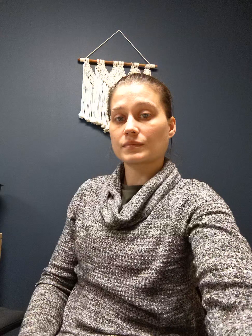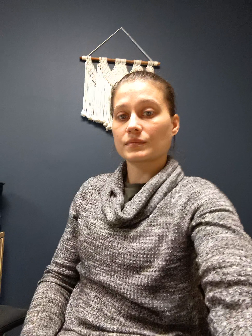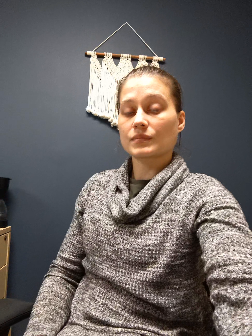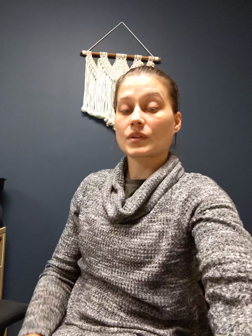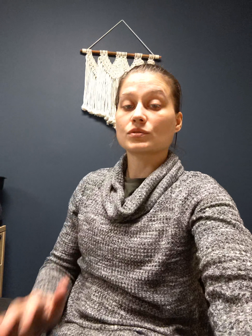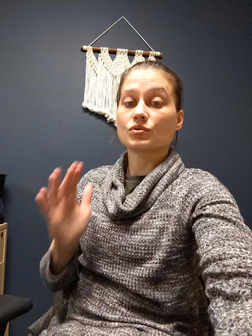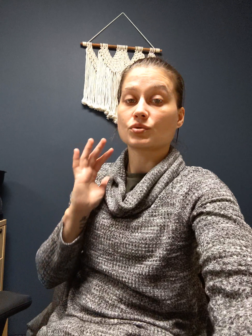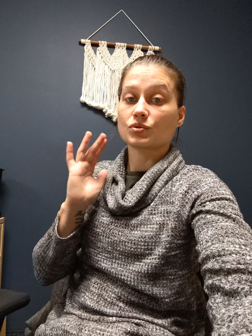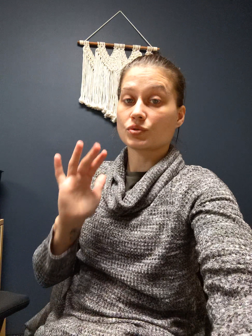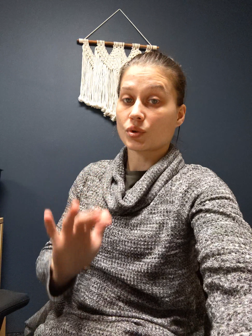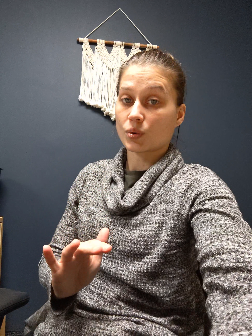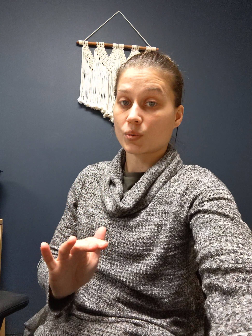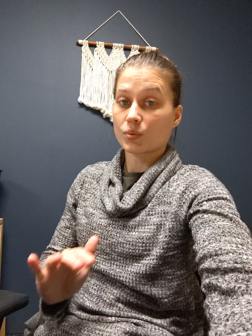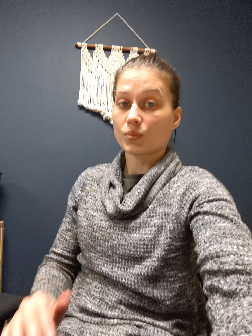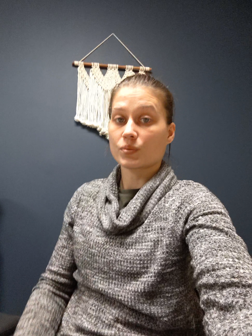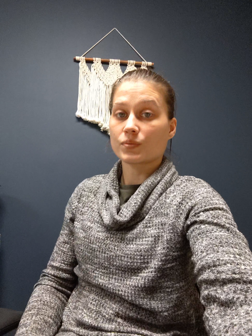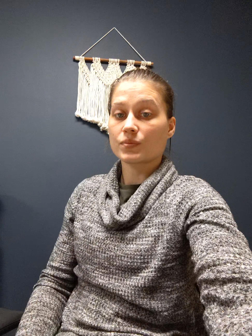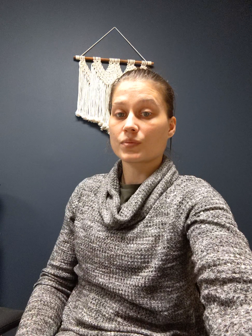snow